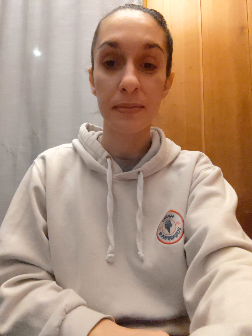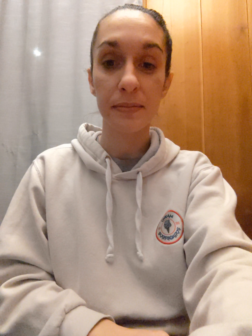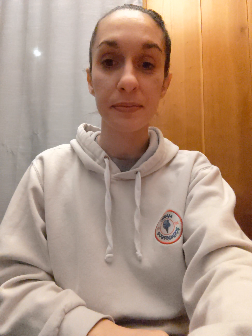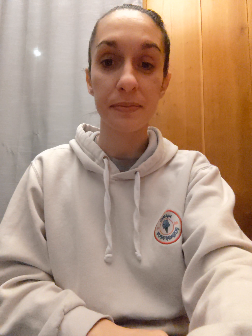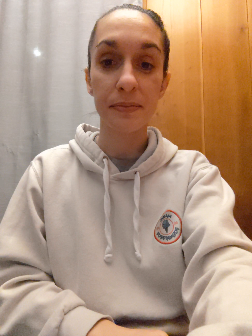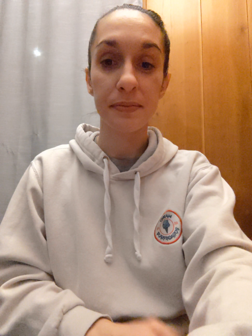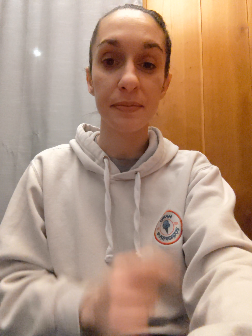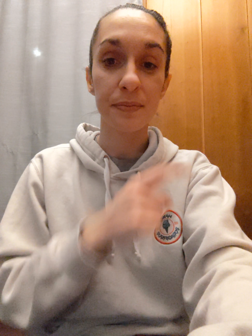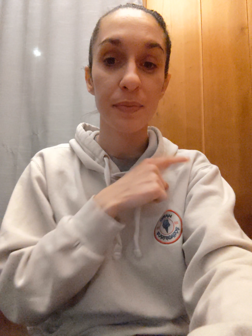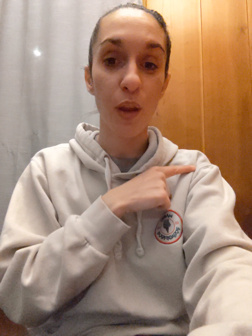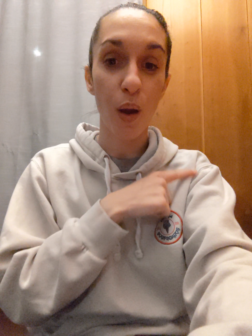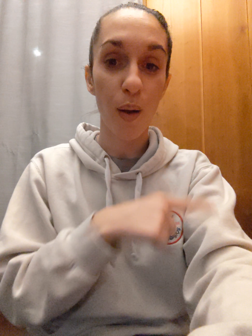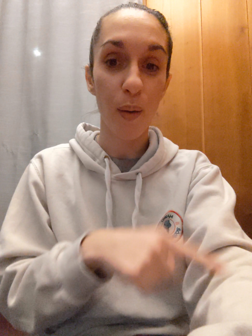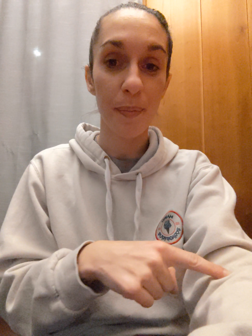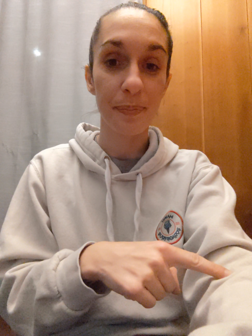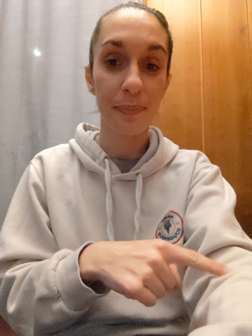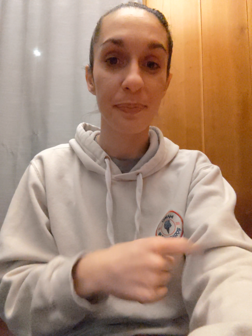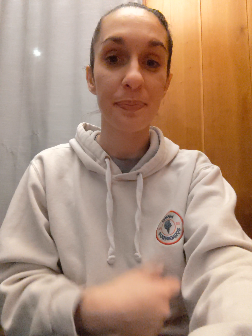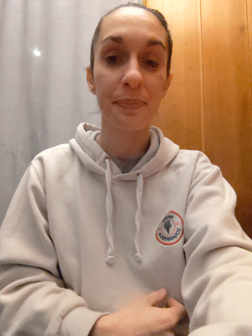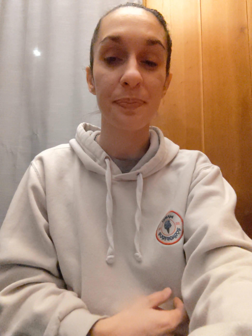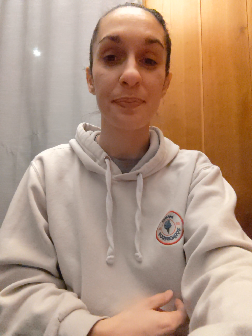arm